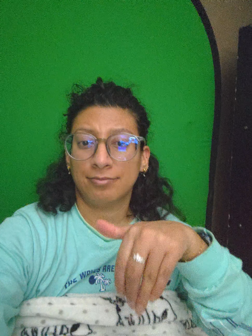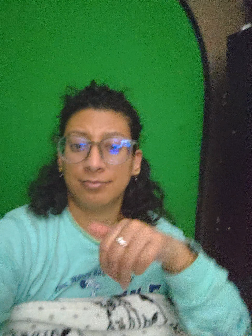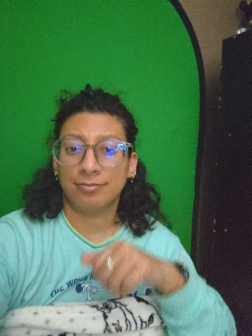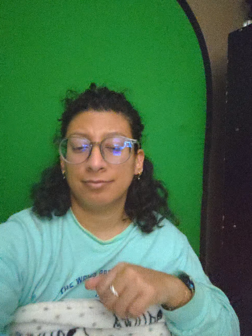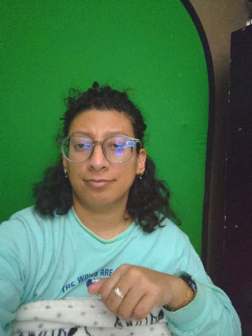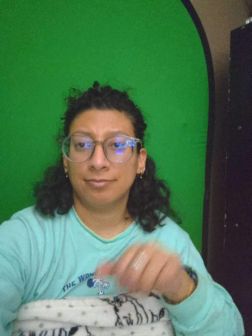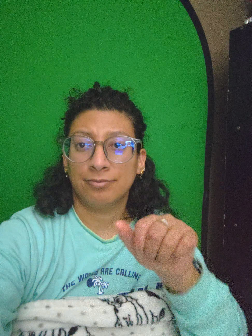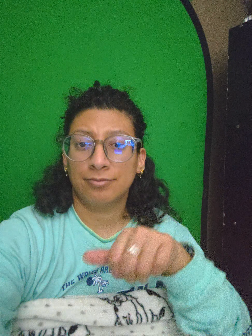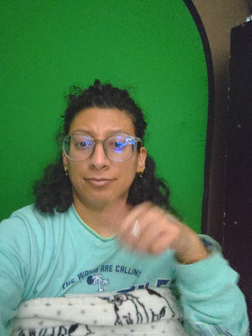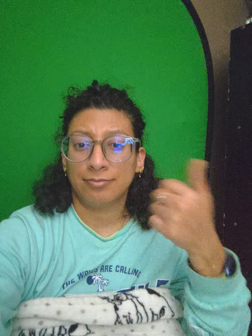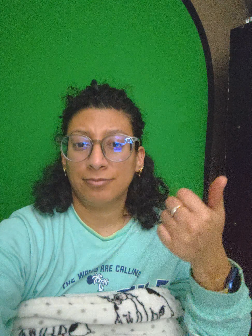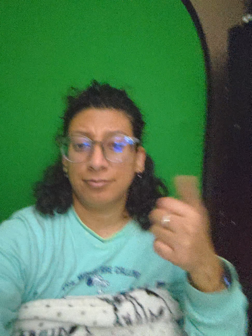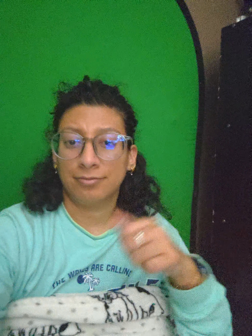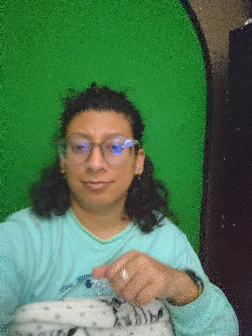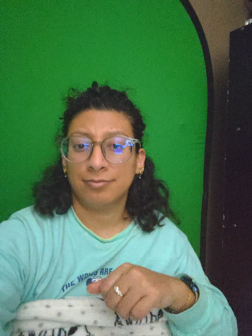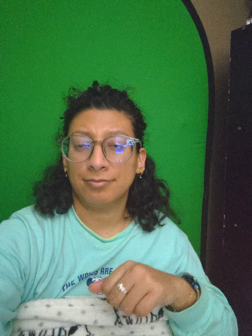another